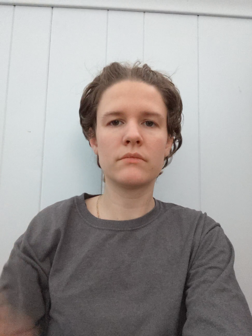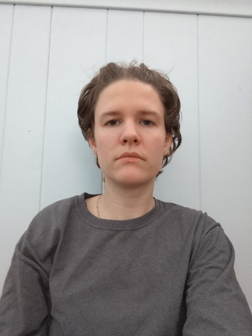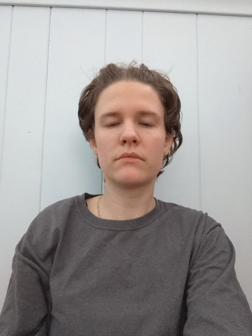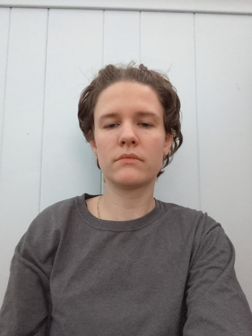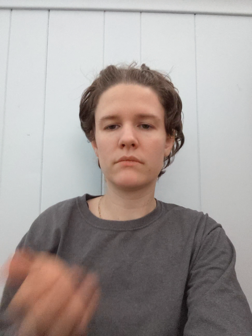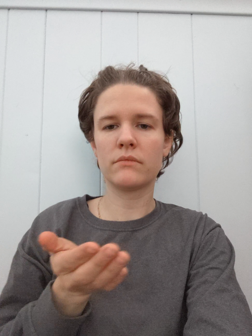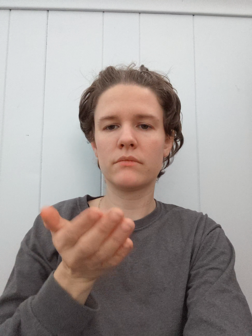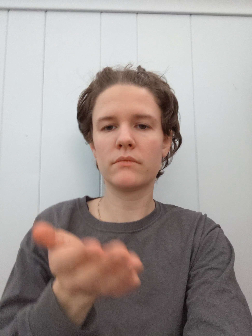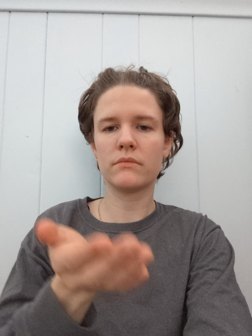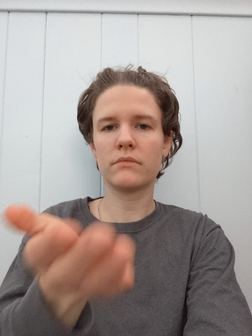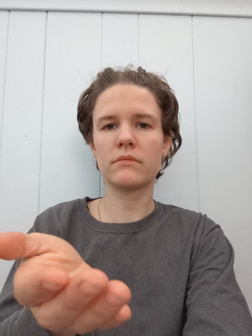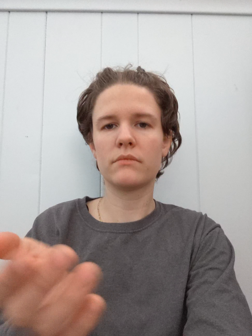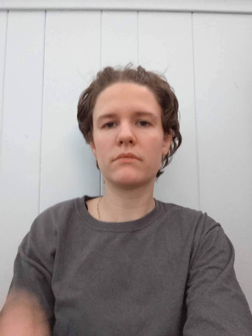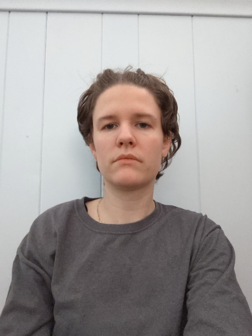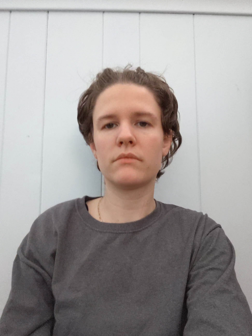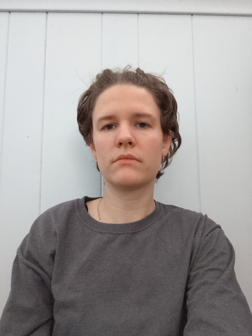boat